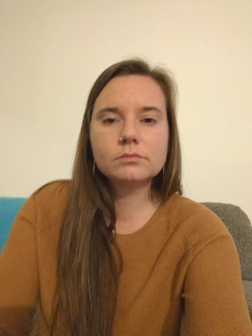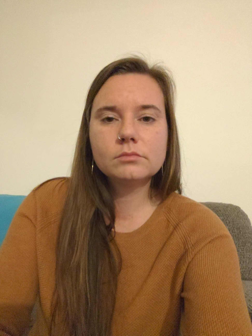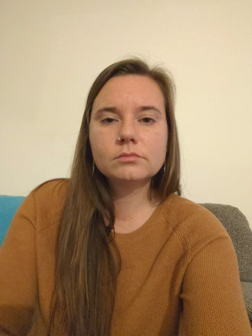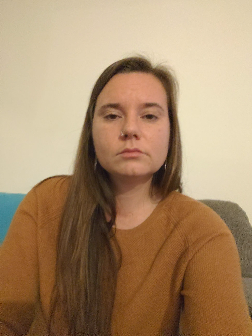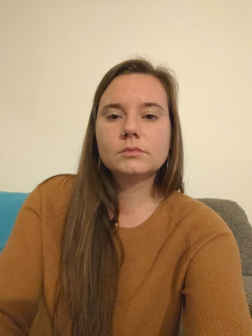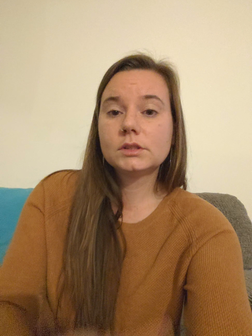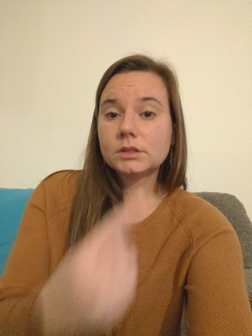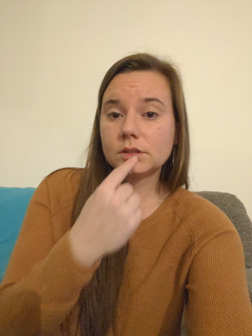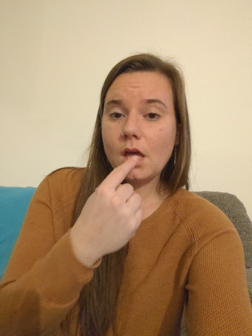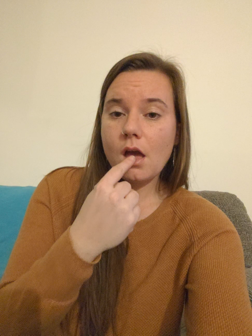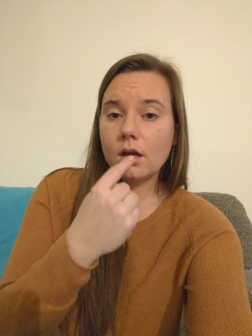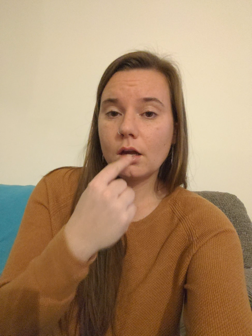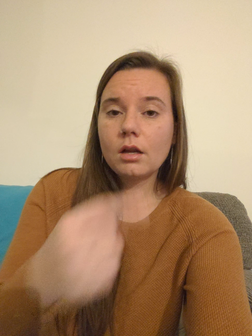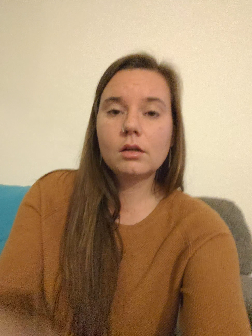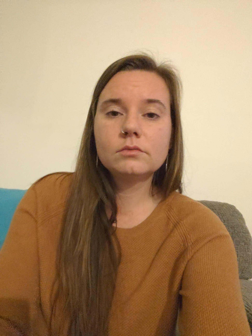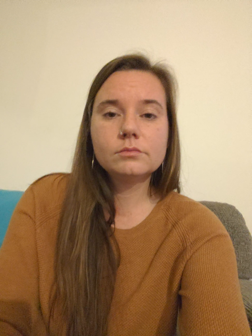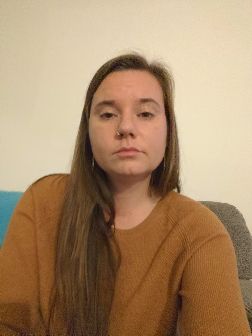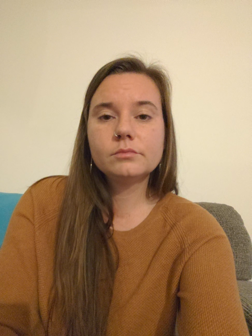tongue